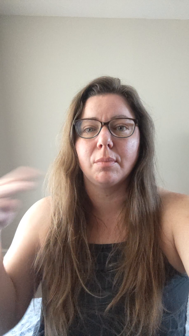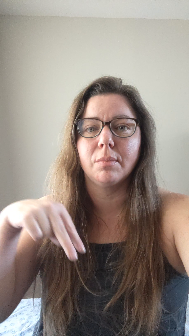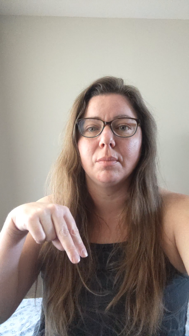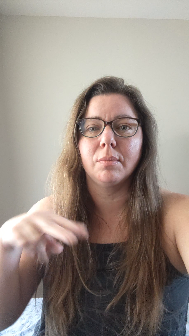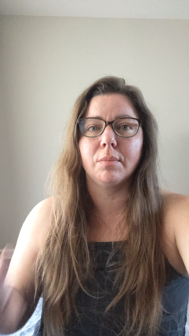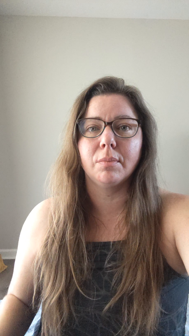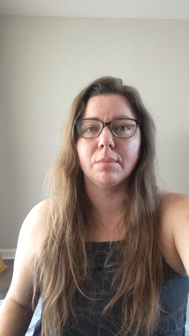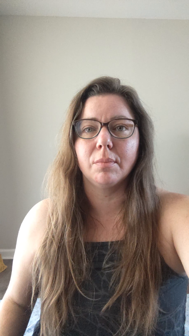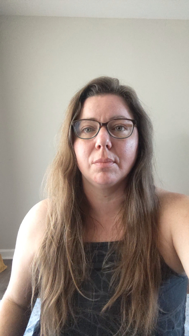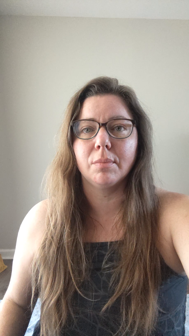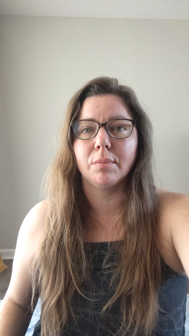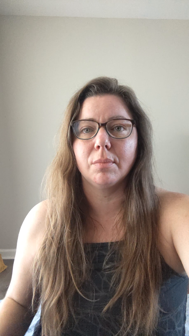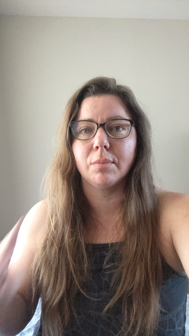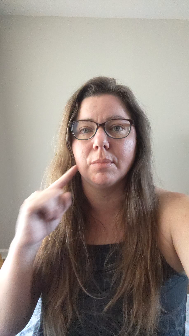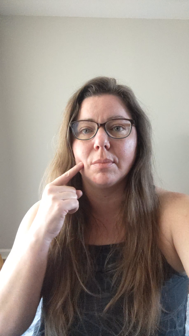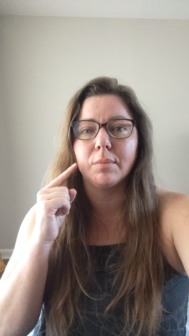candy